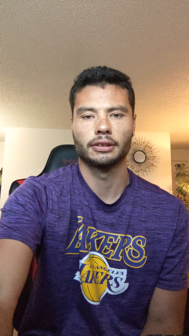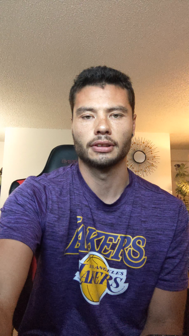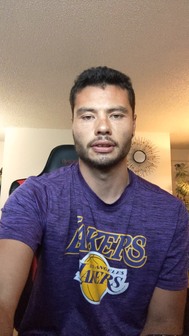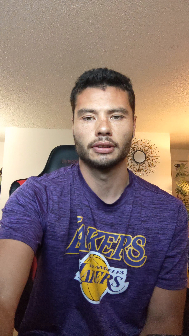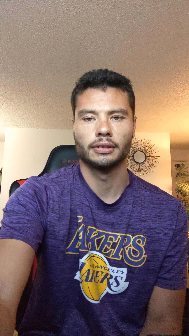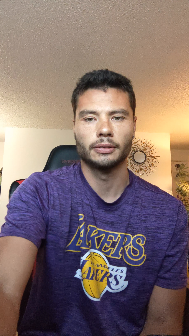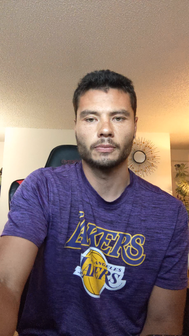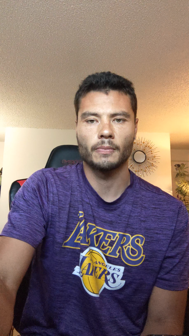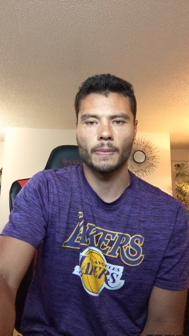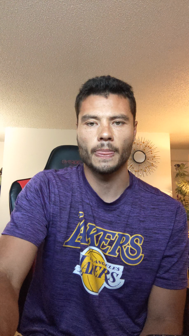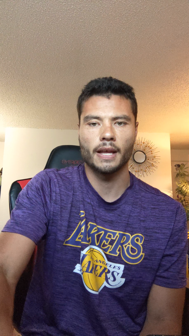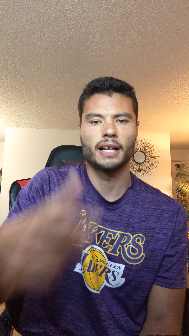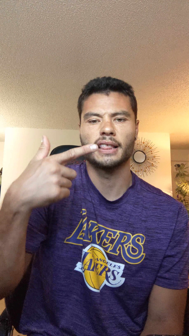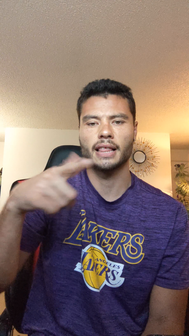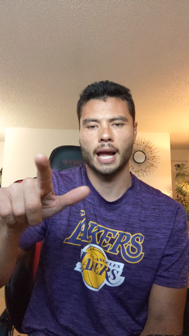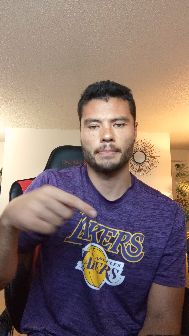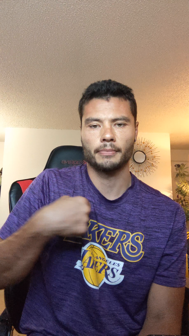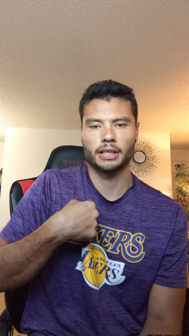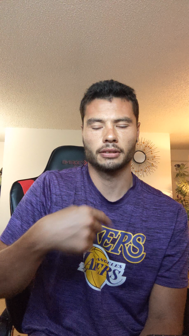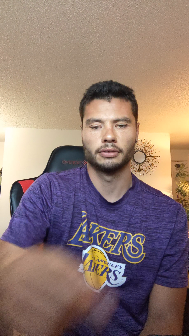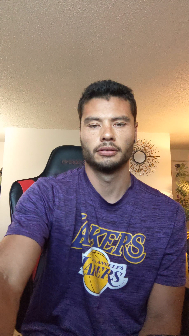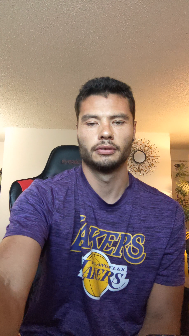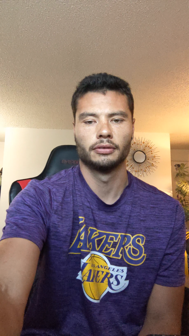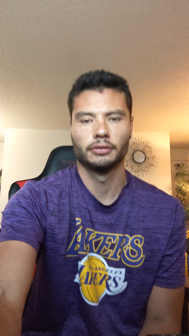let me